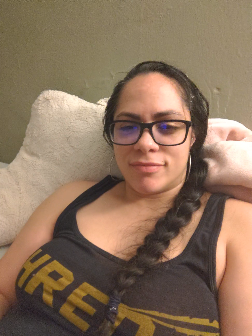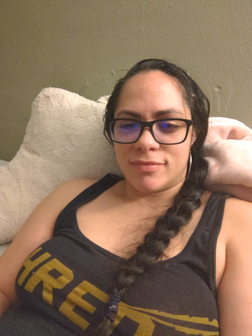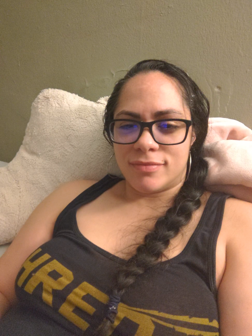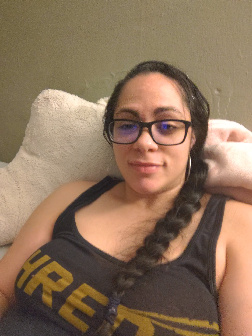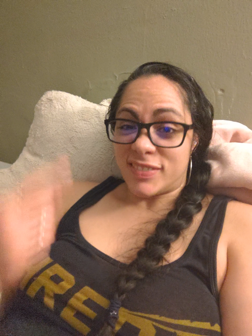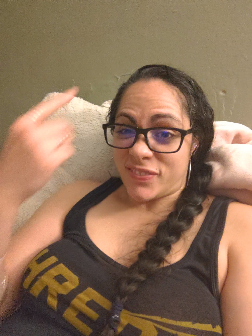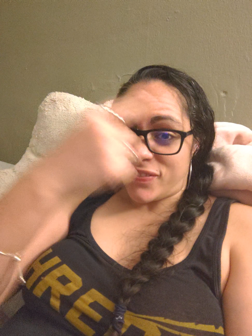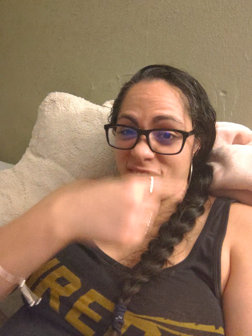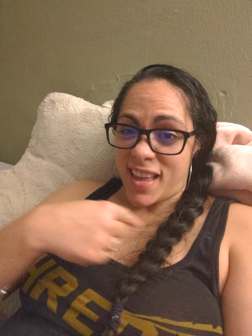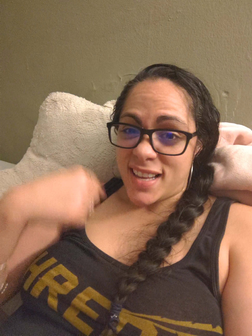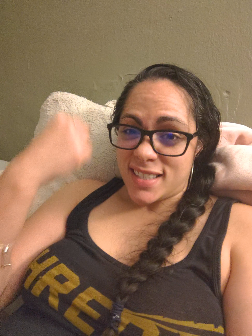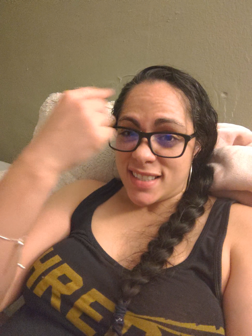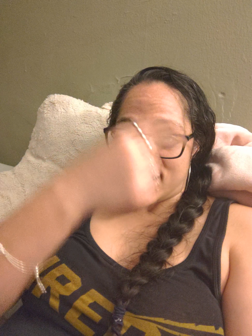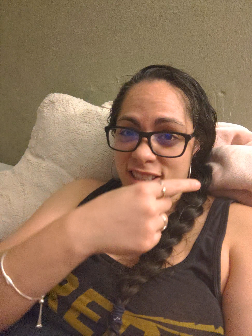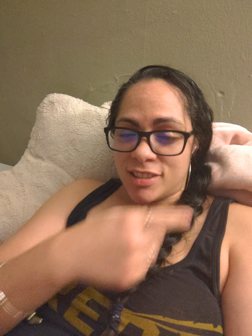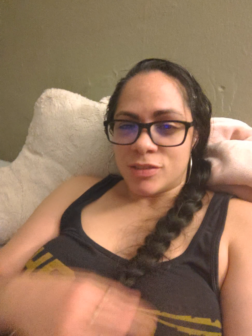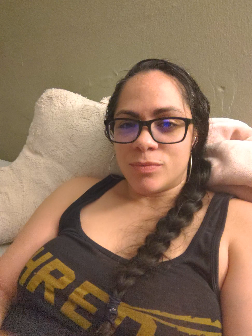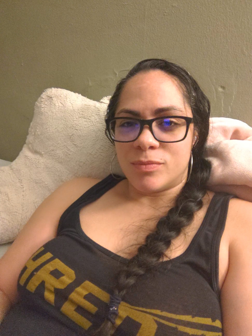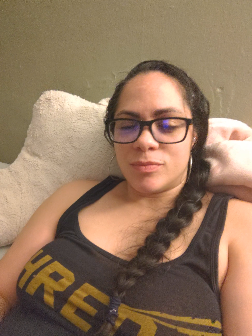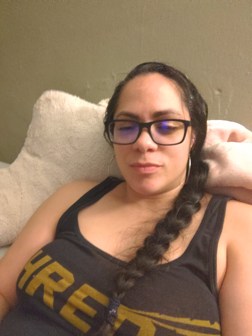face